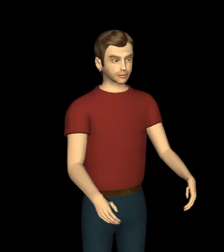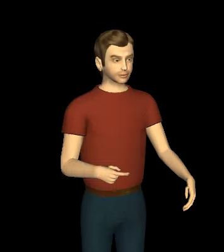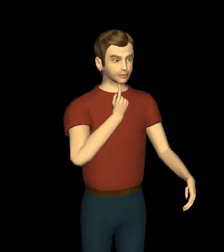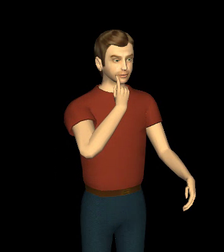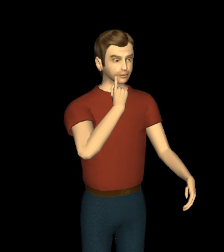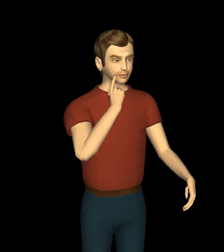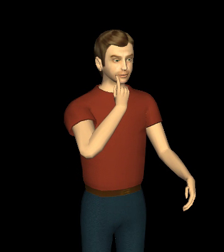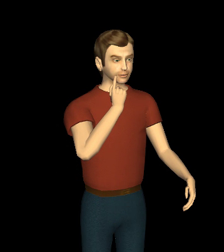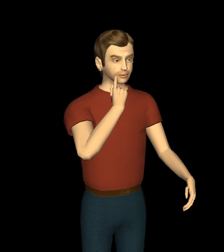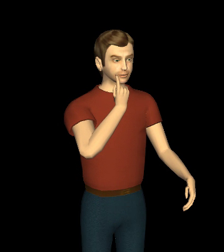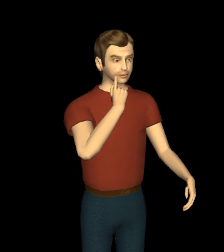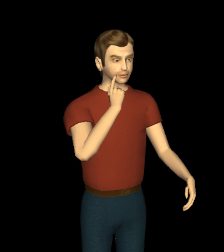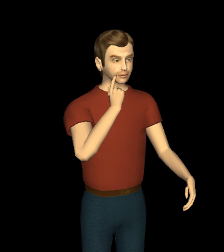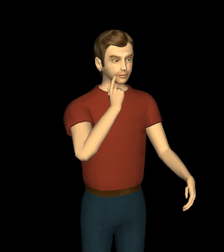سكر